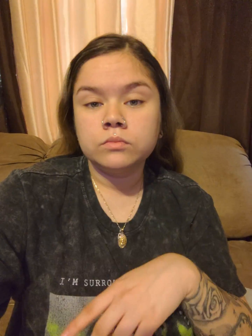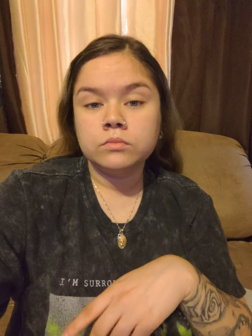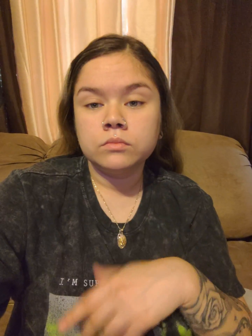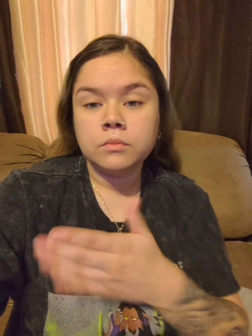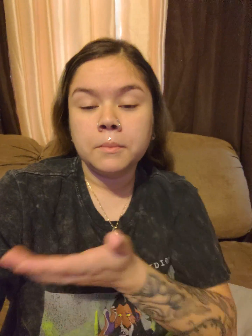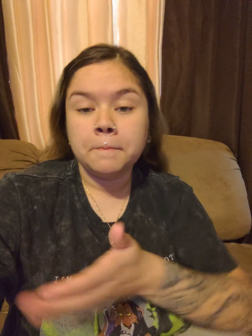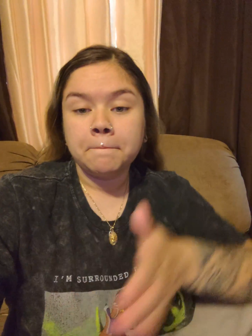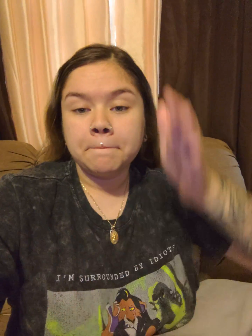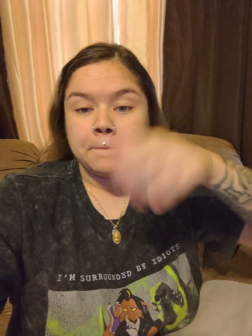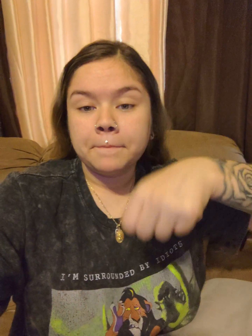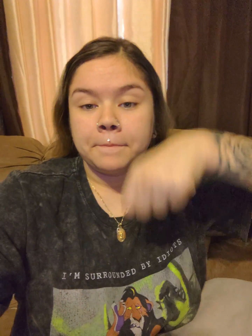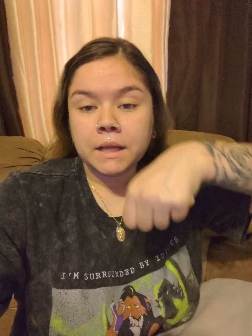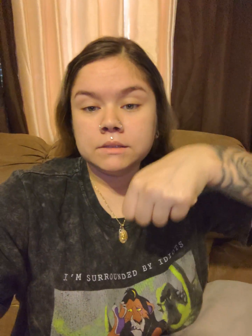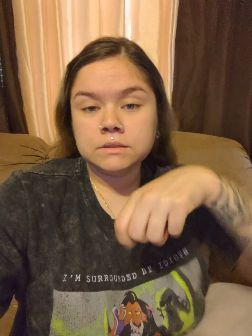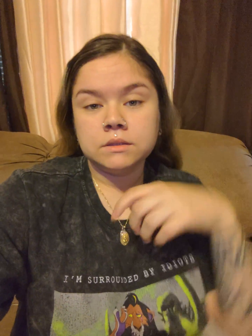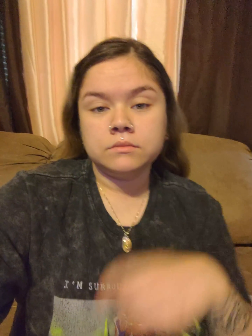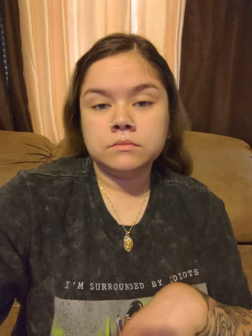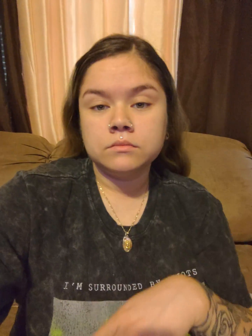basket